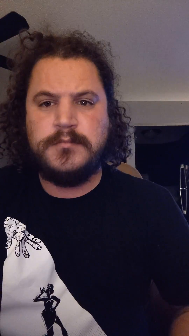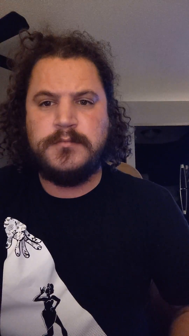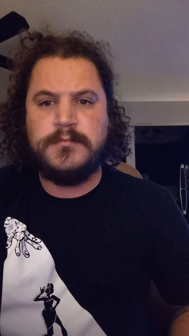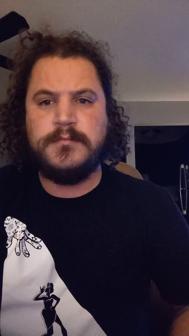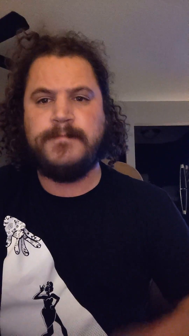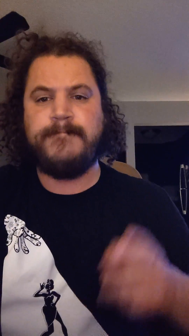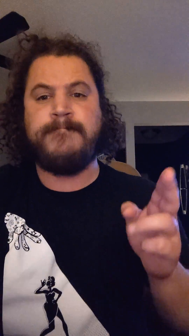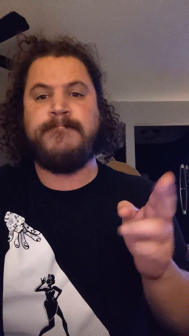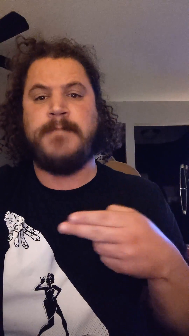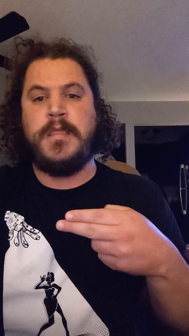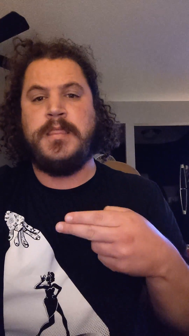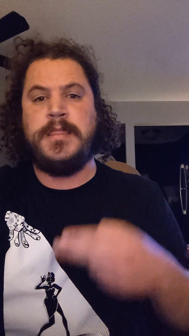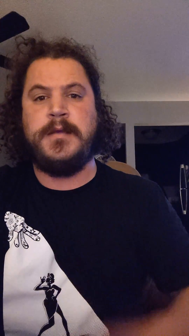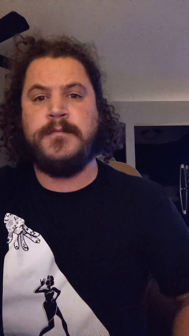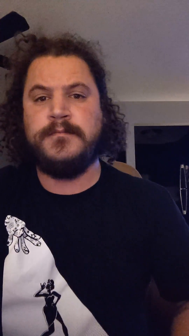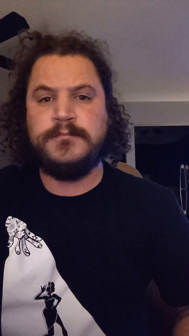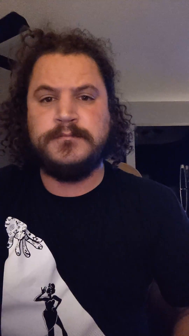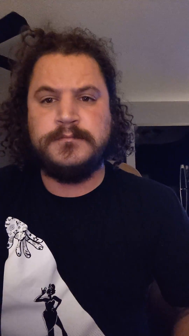belt